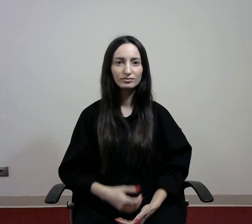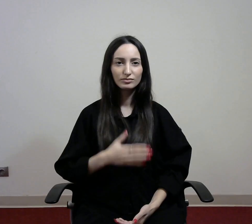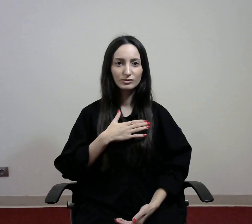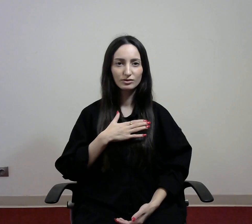mən